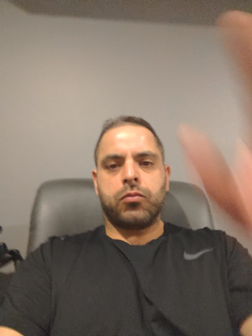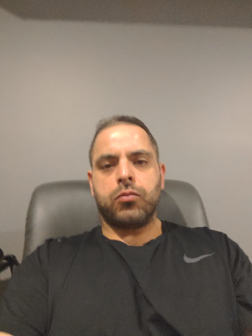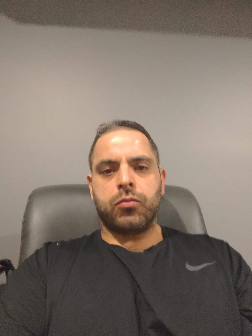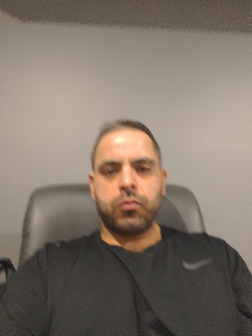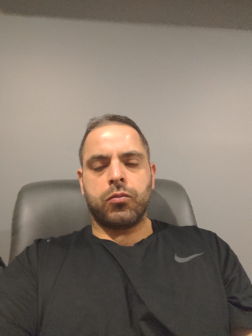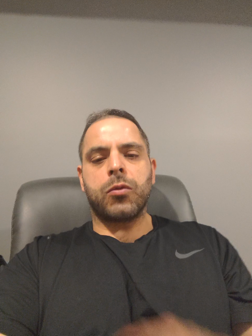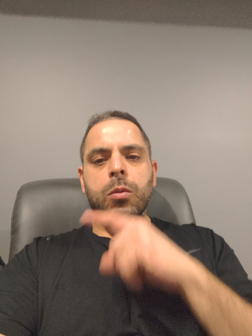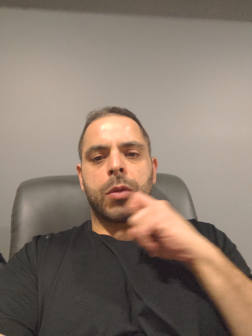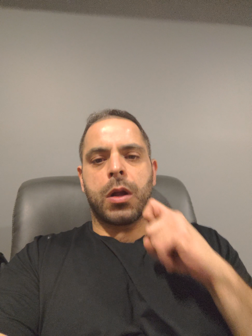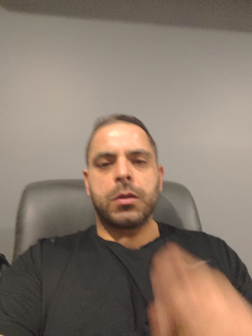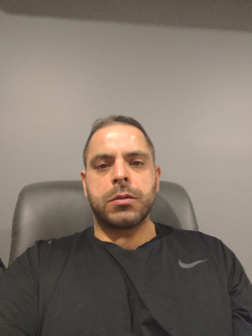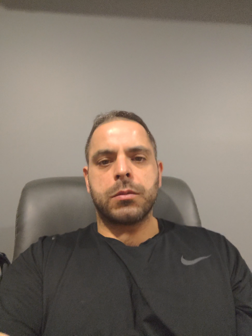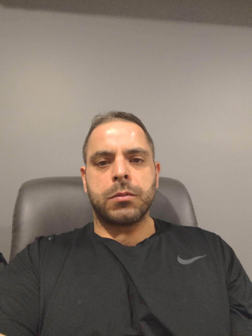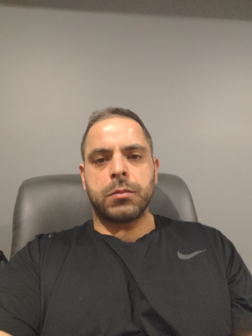dry